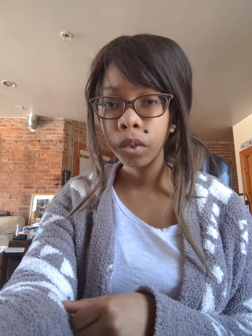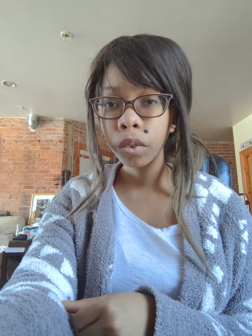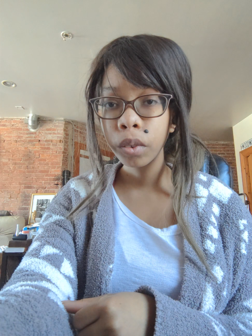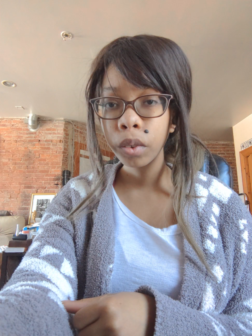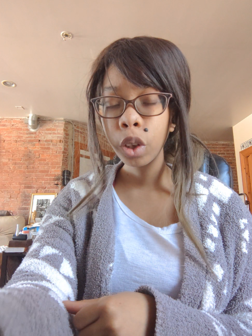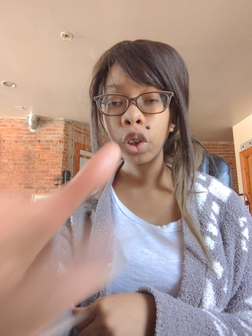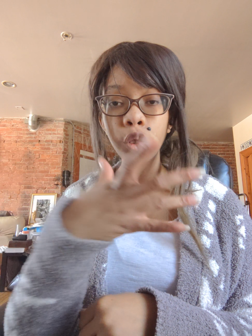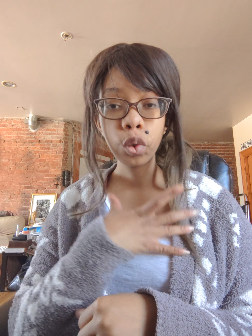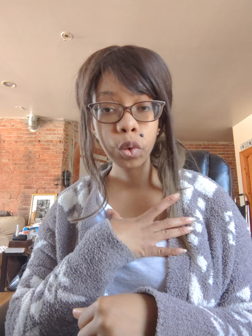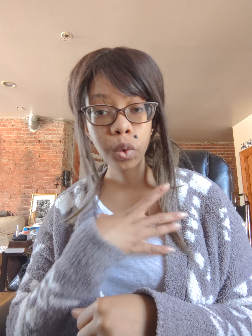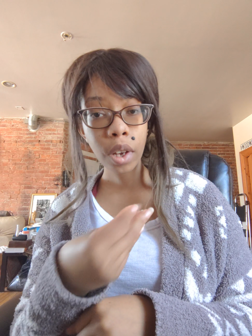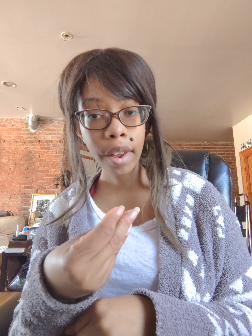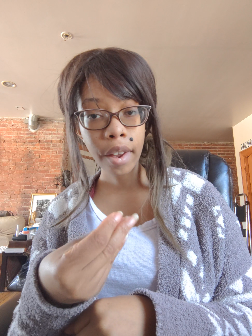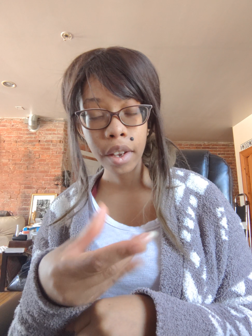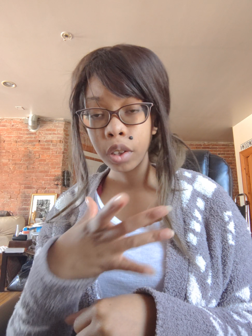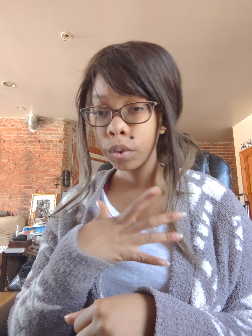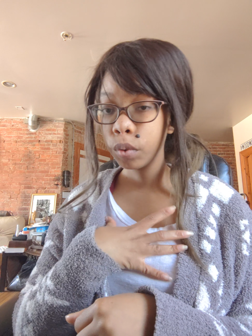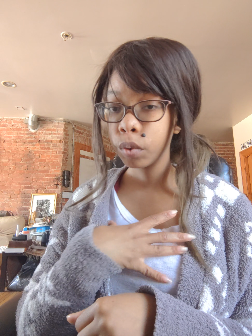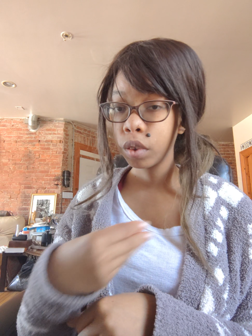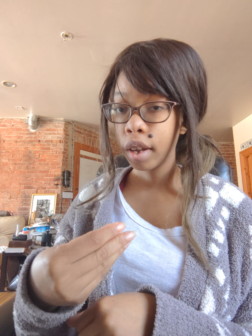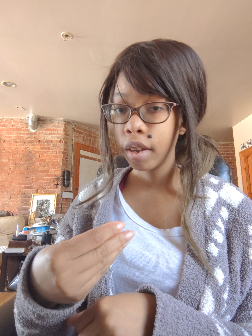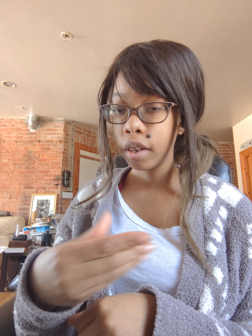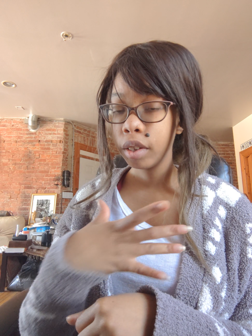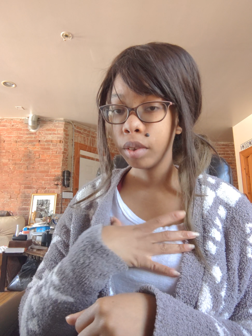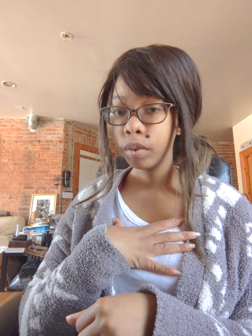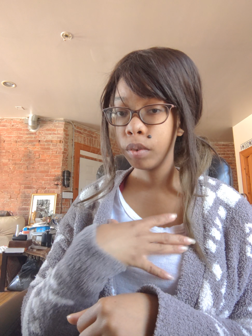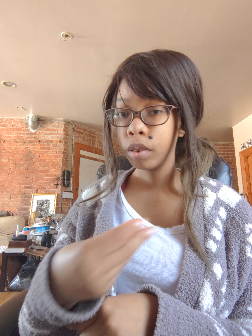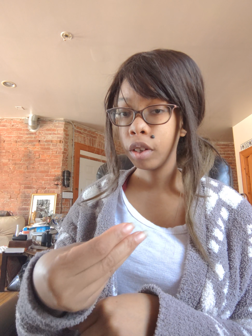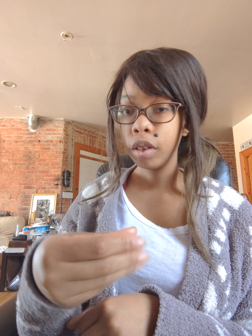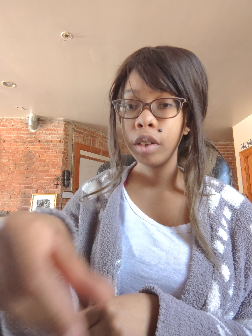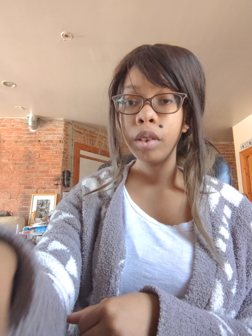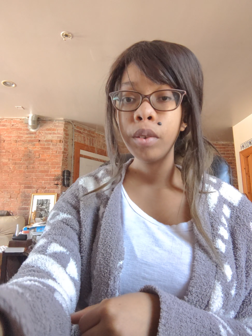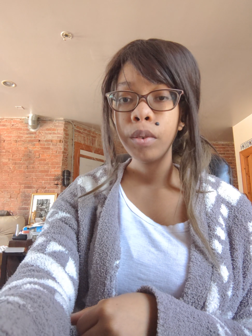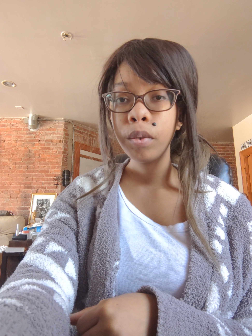white